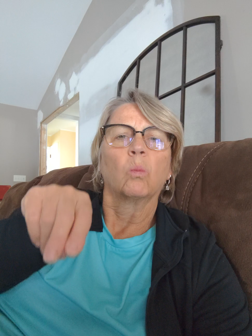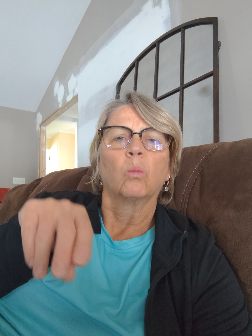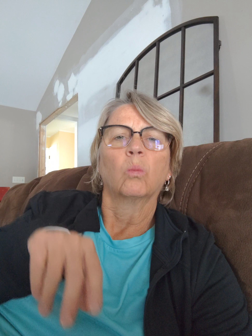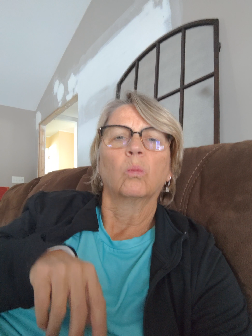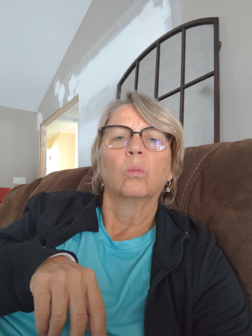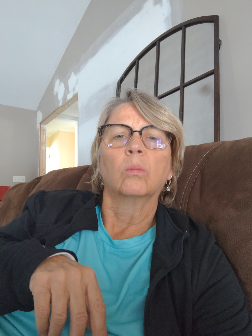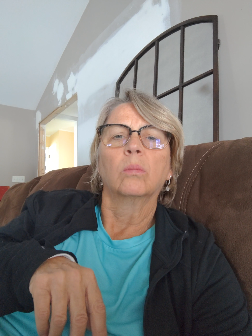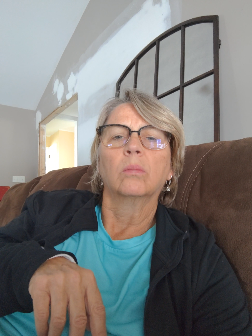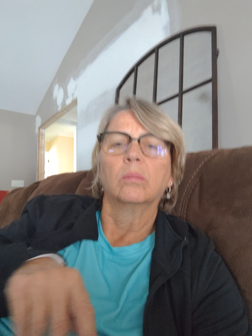no